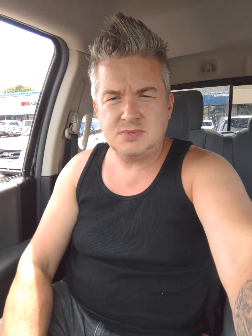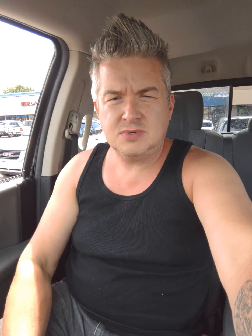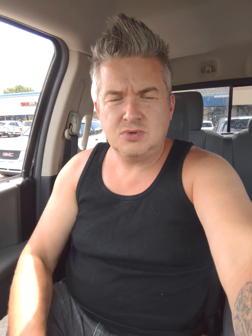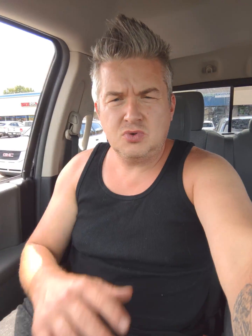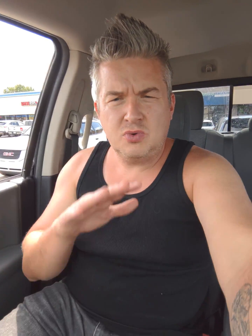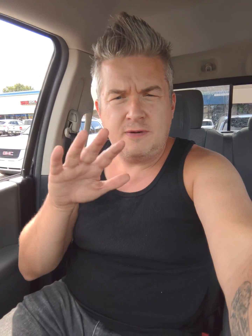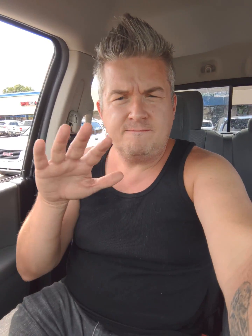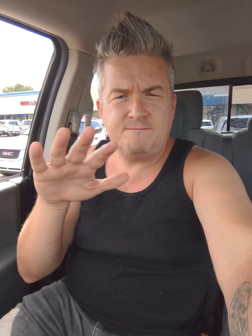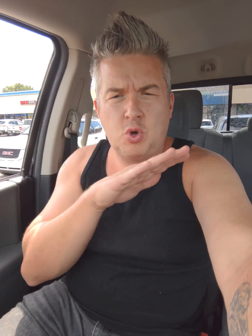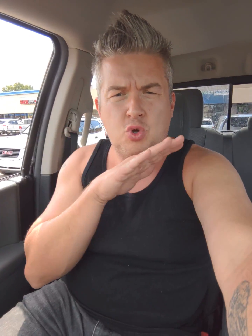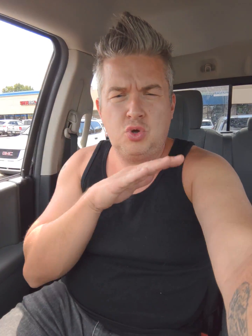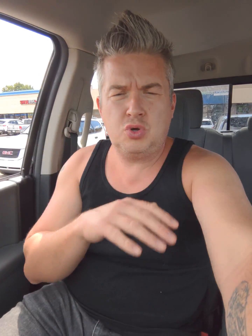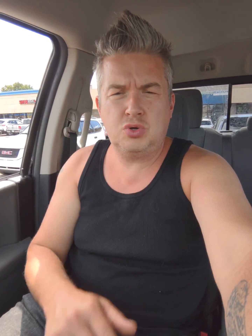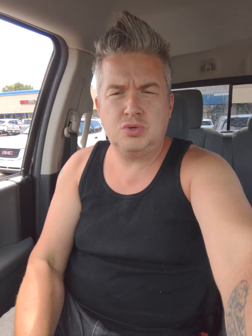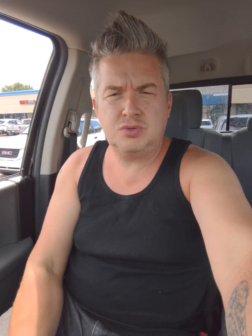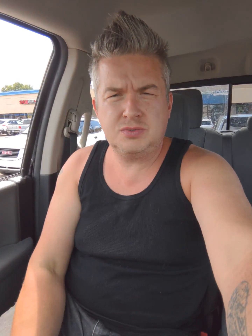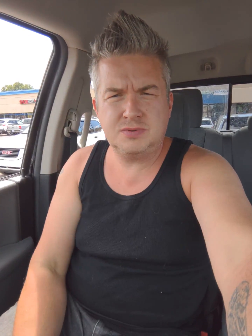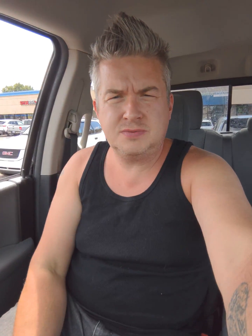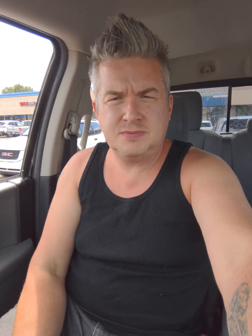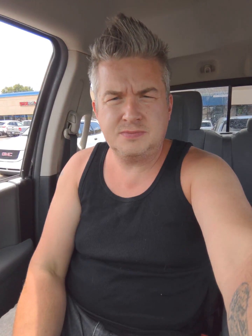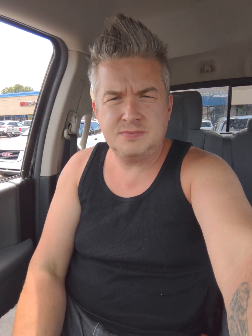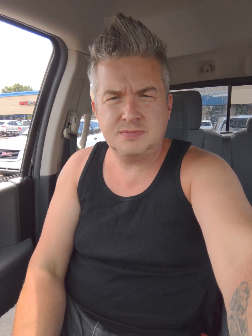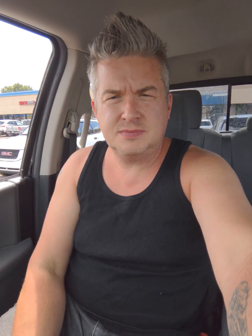full